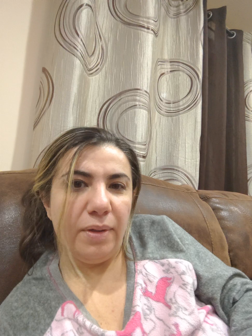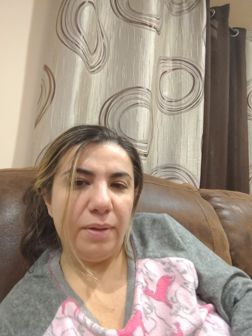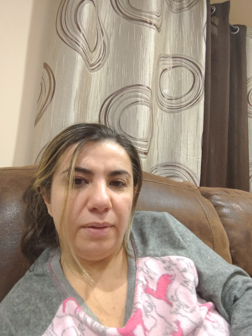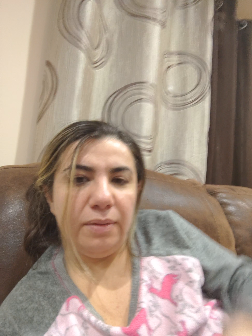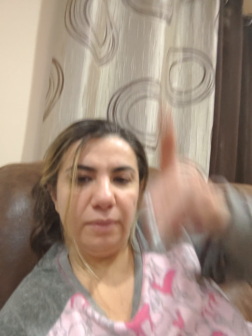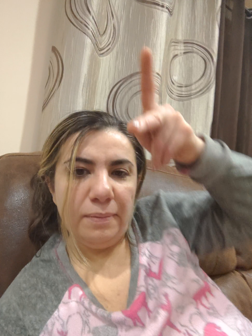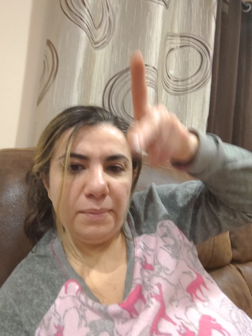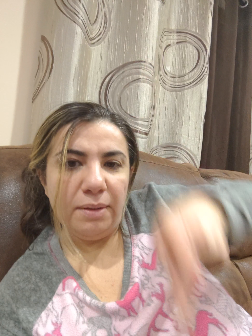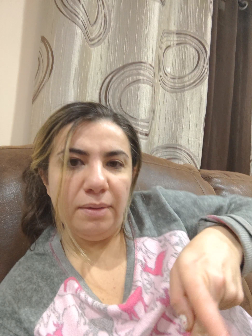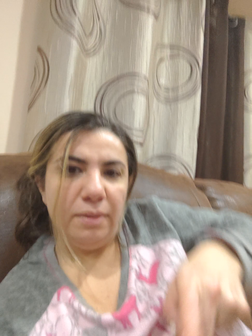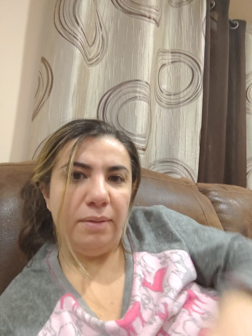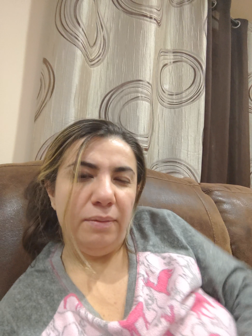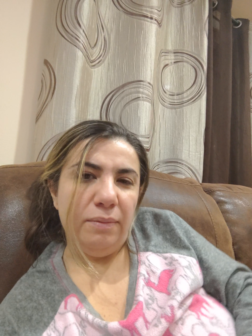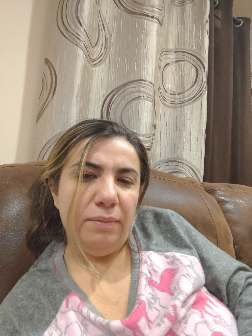person